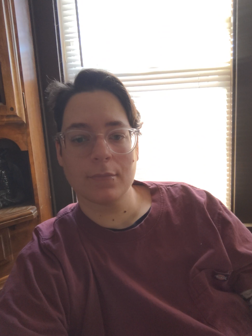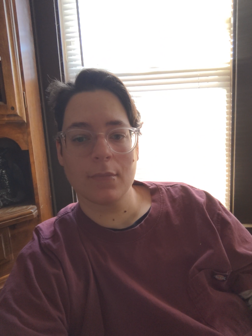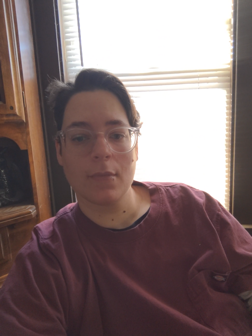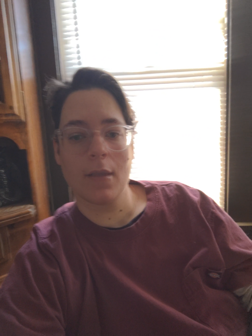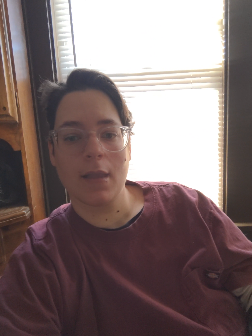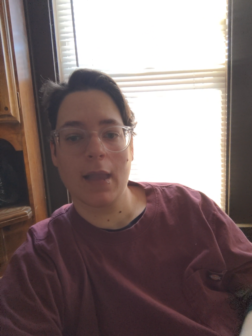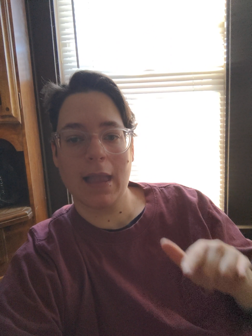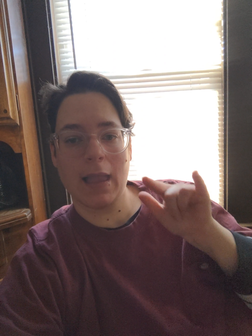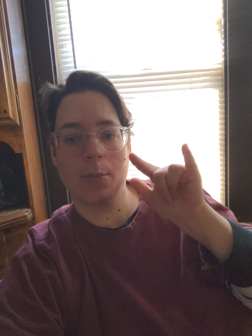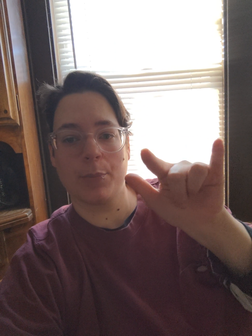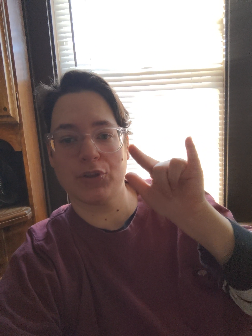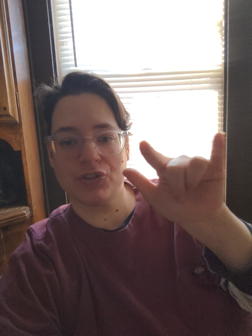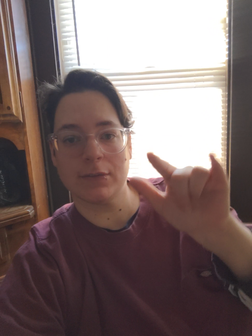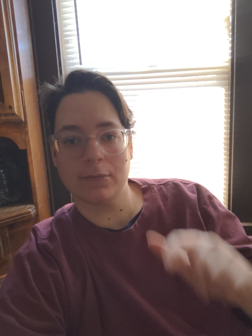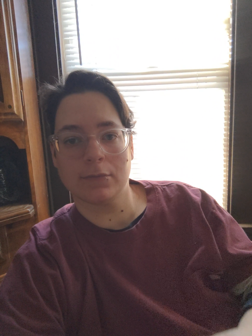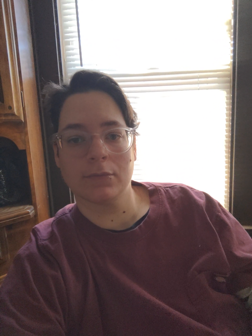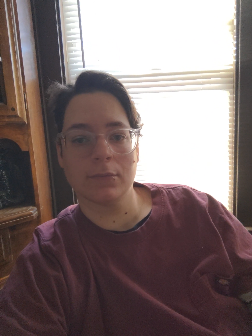airplane